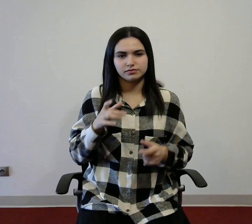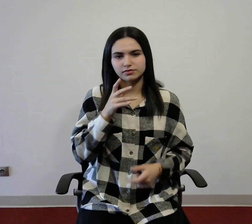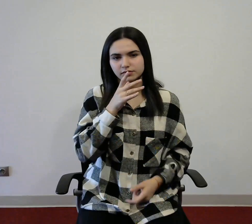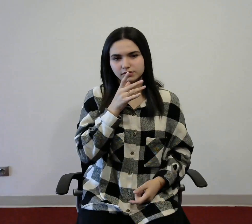vaxt